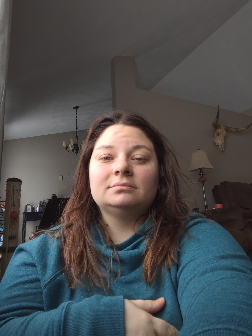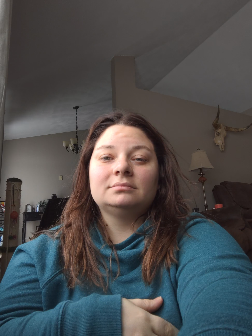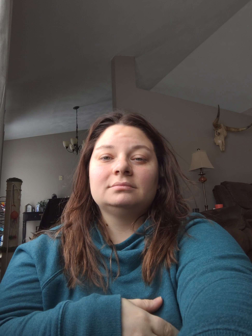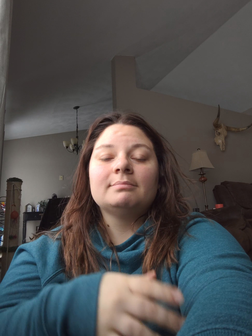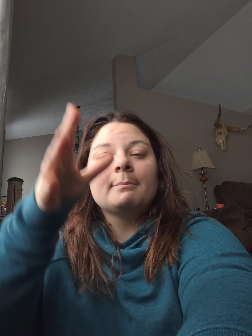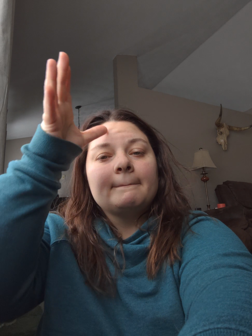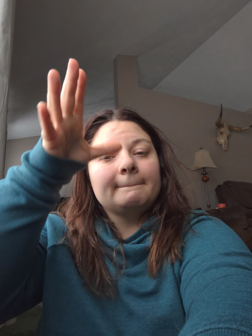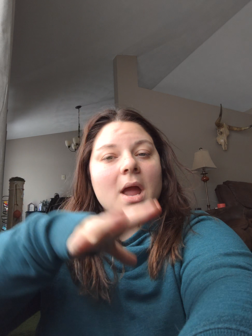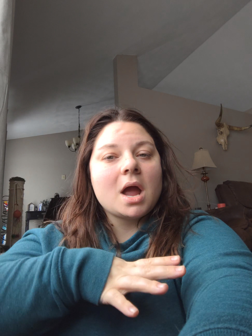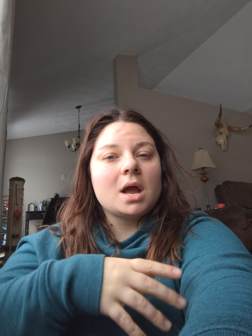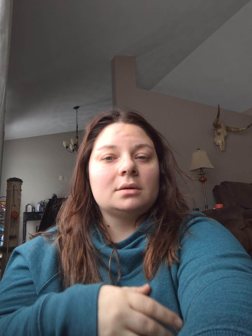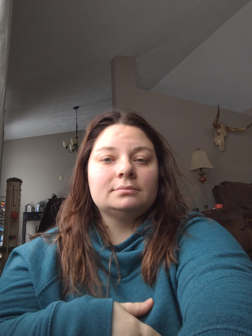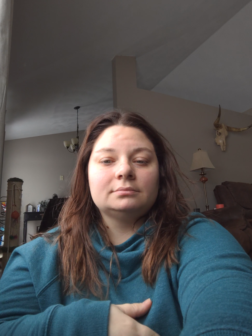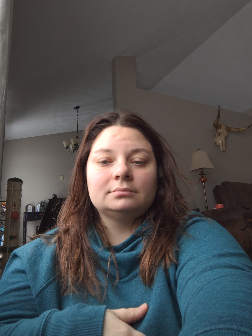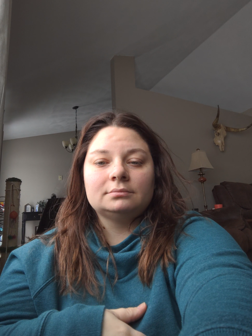man